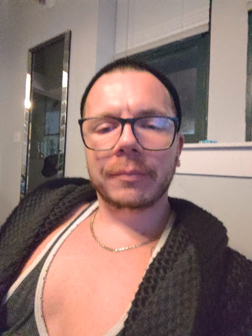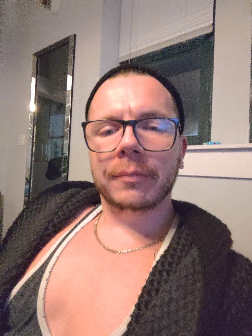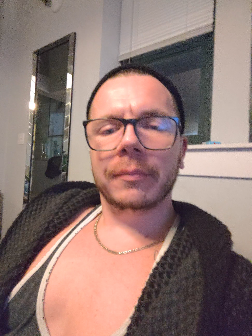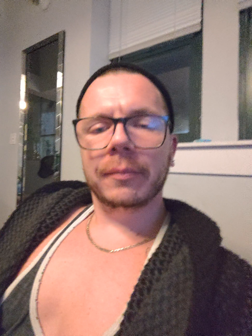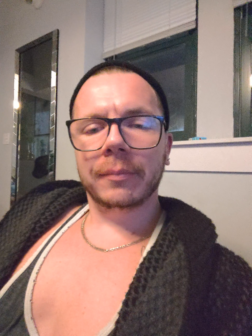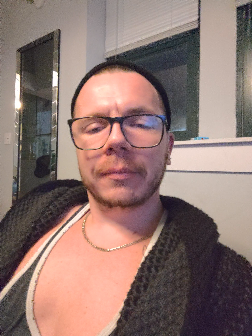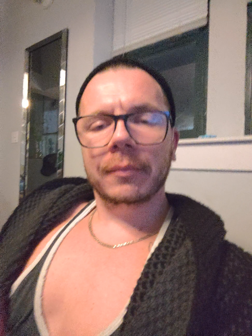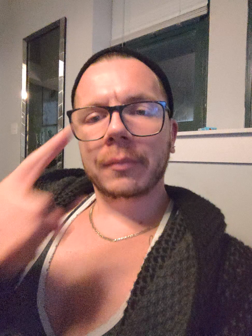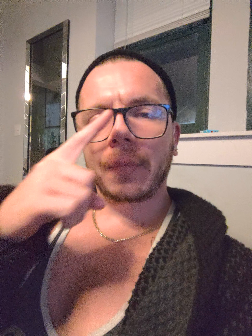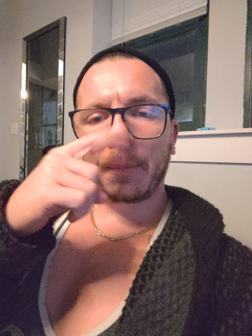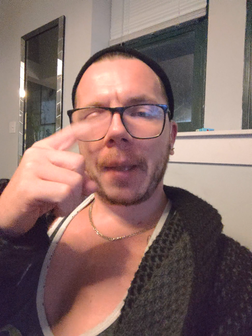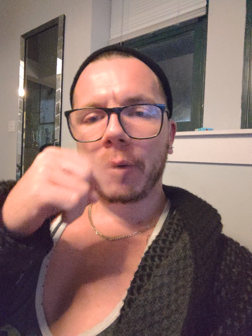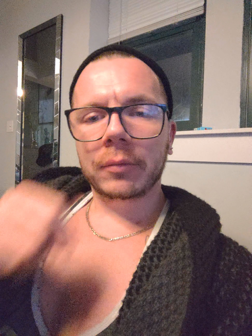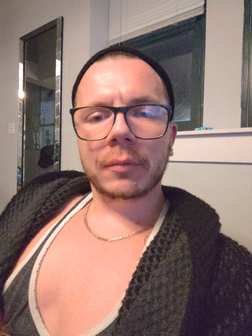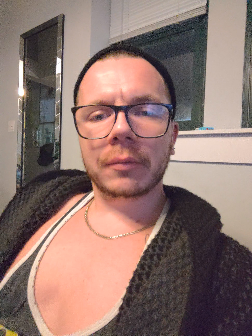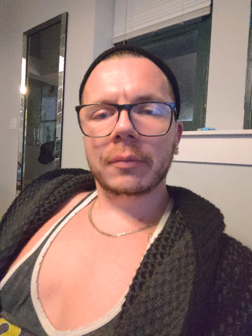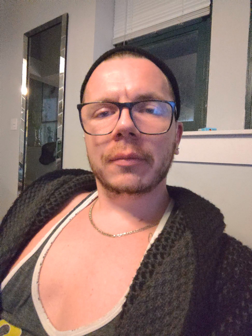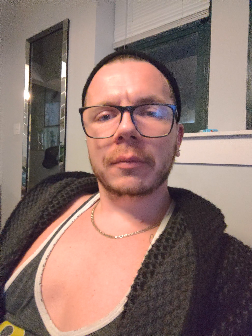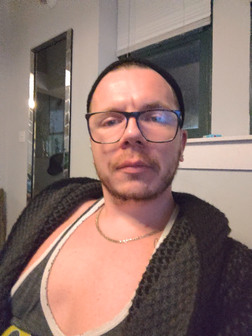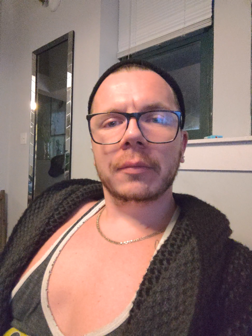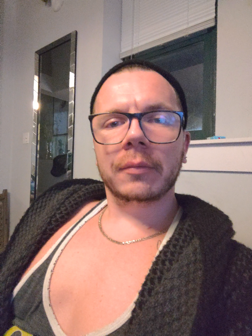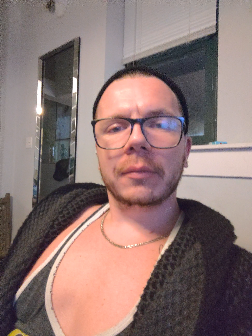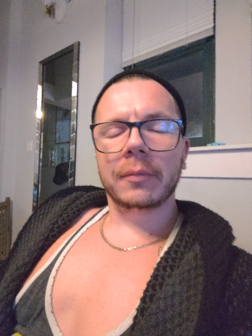mouse